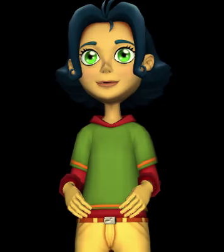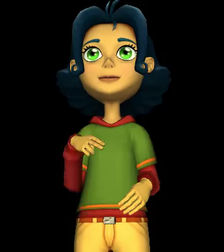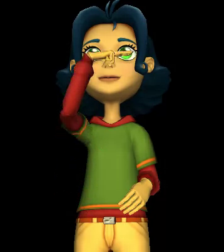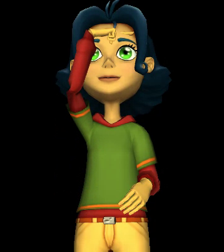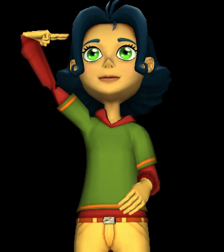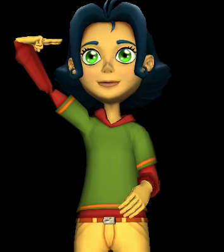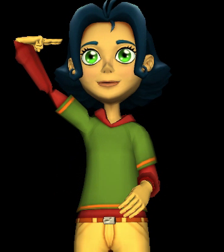أسود